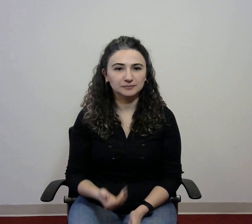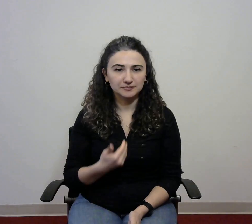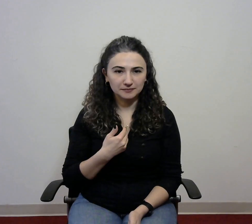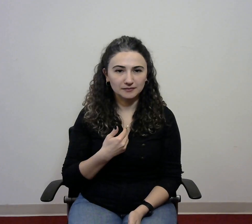mən